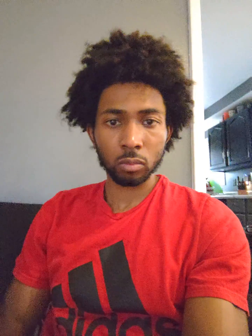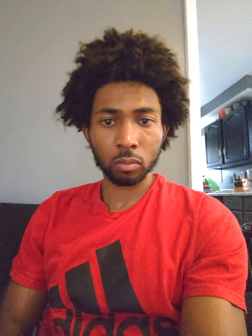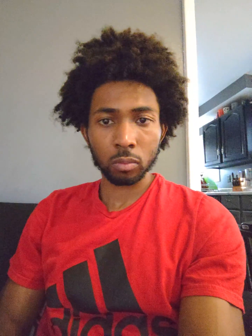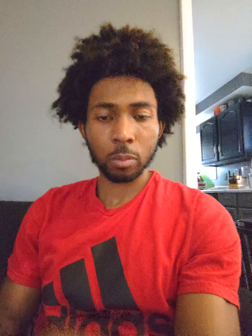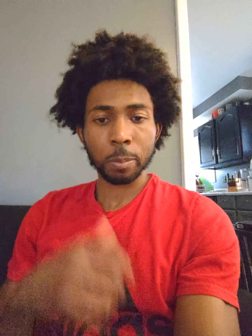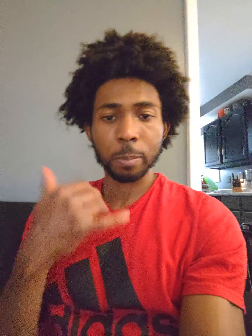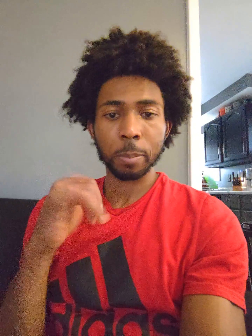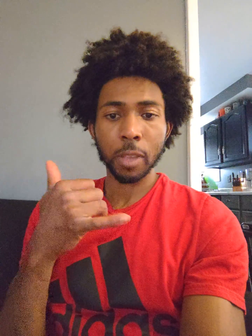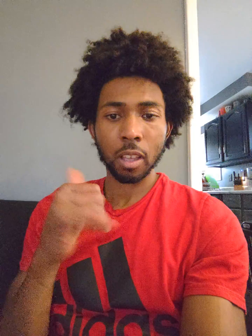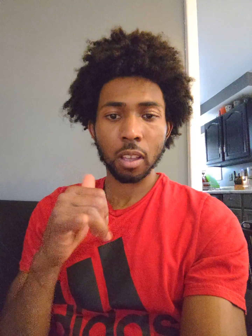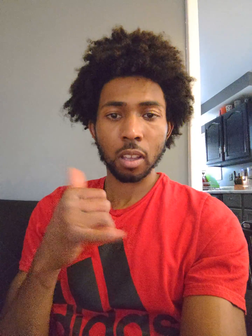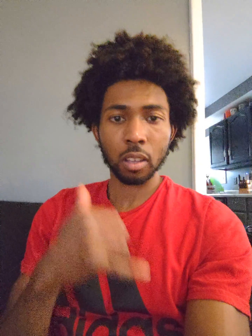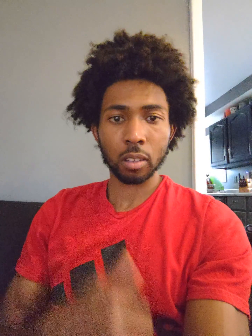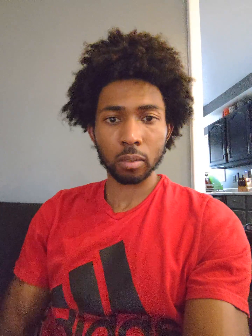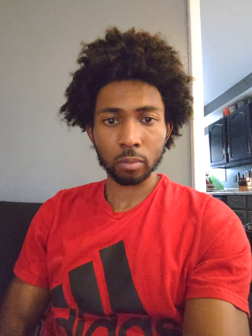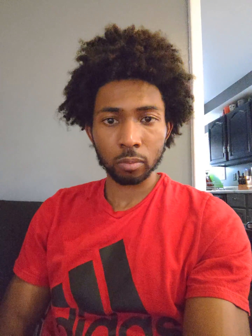play